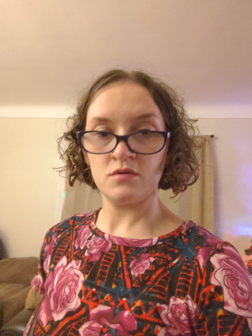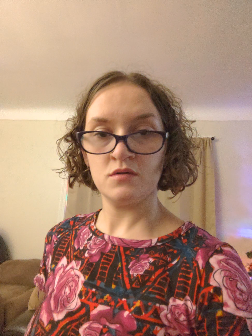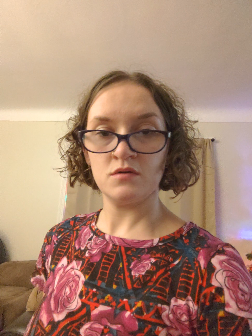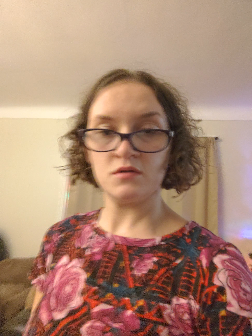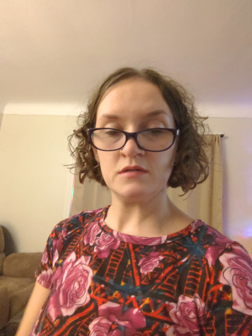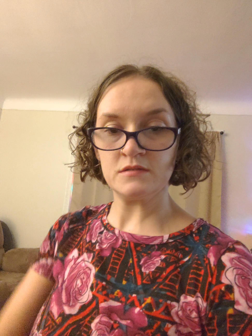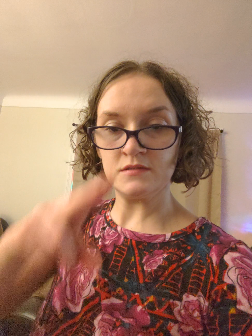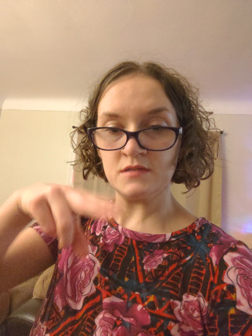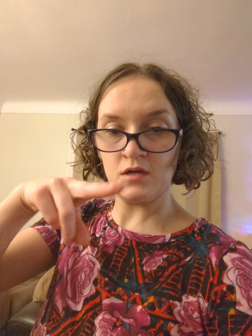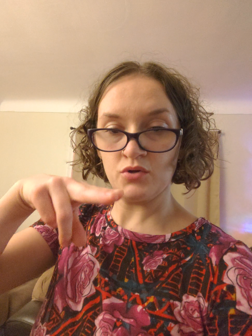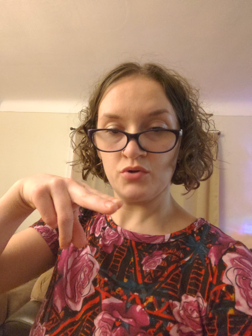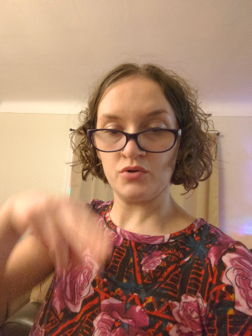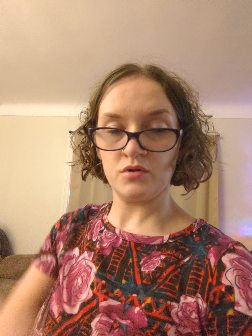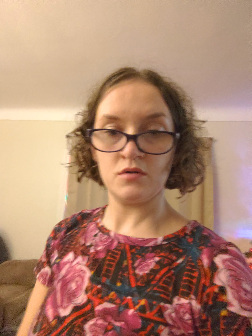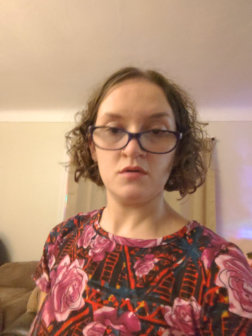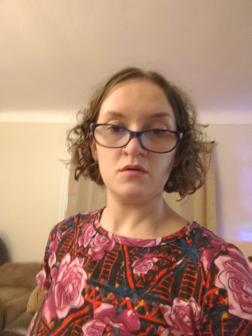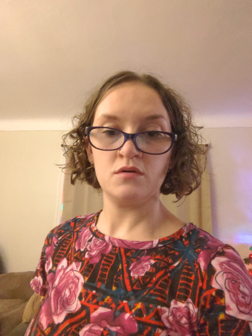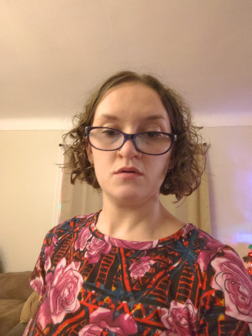chair